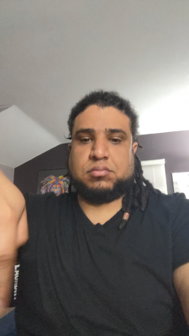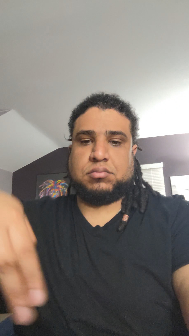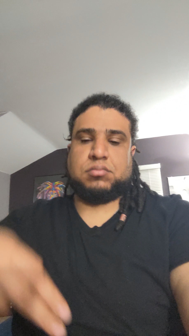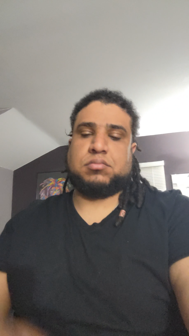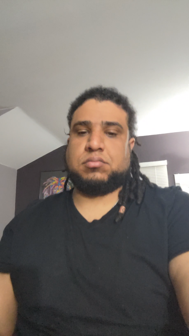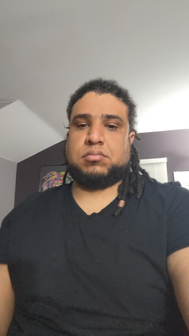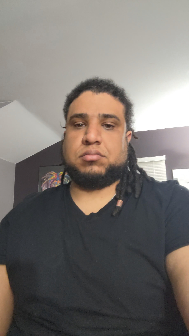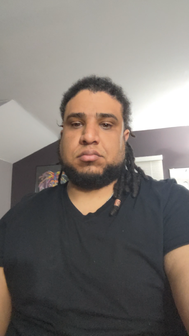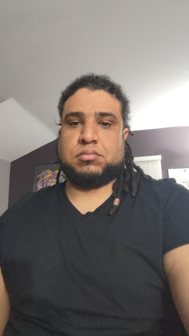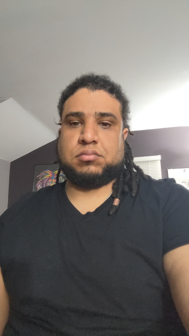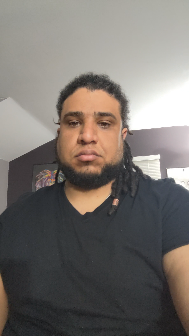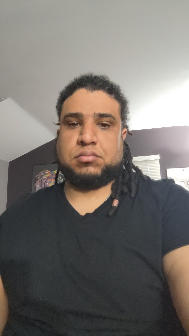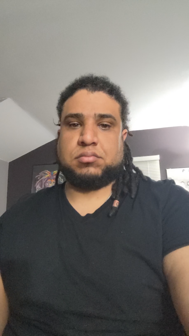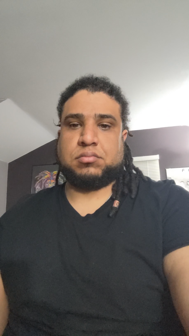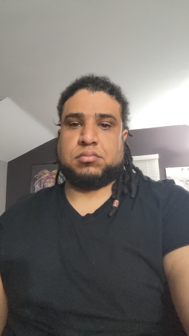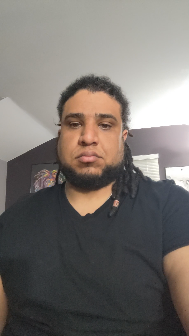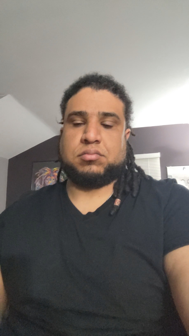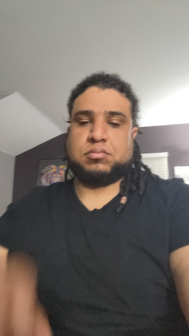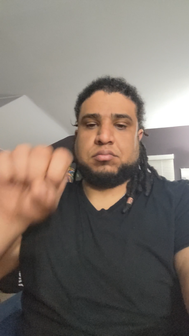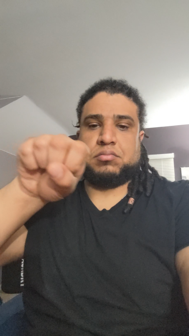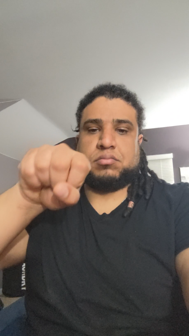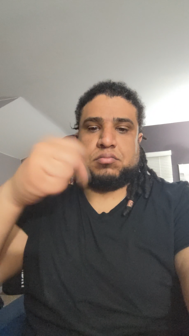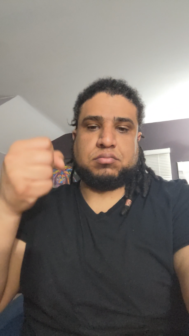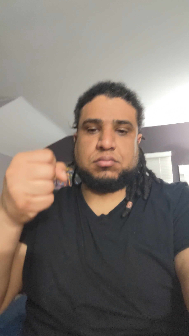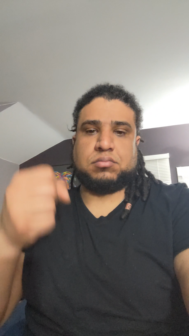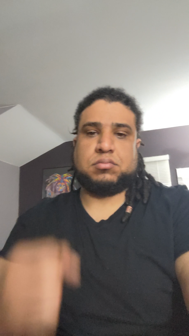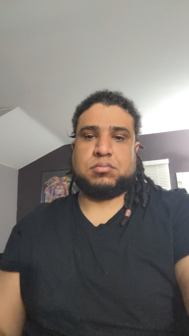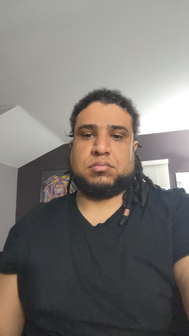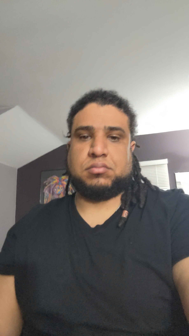break